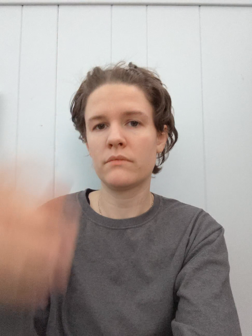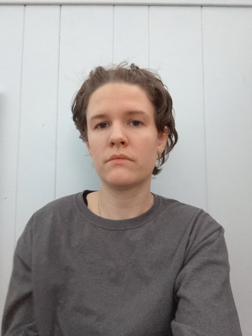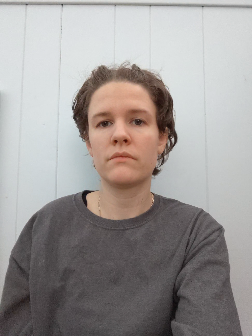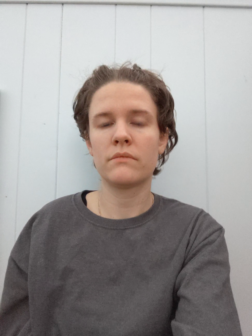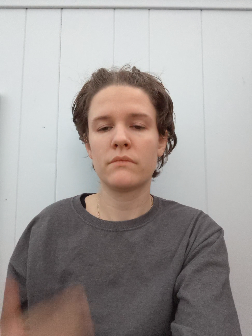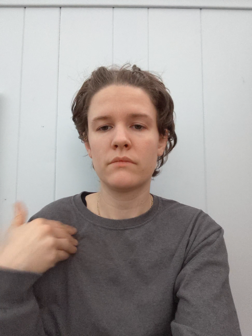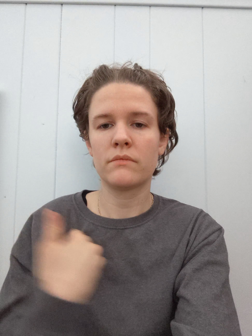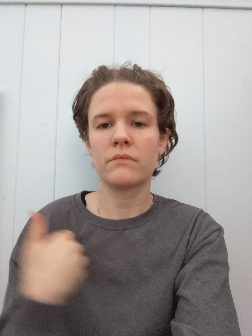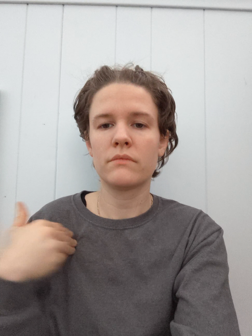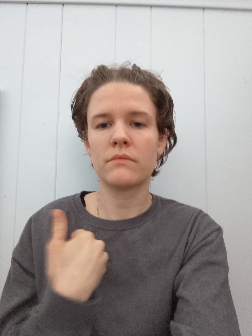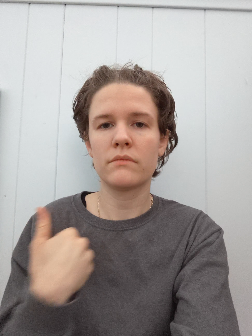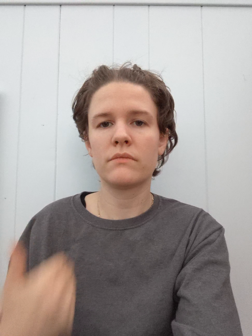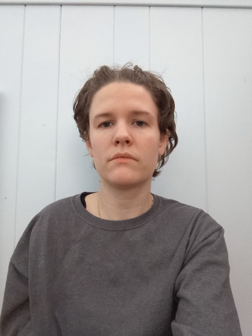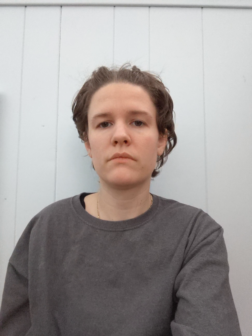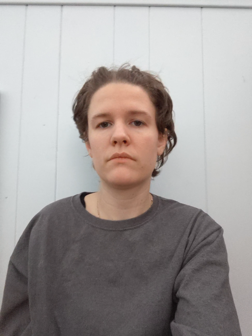animal